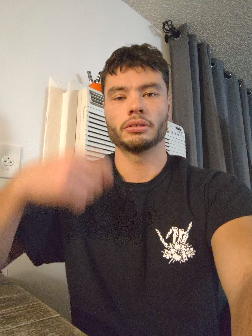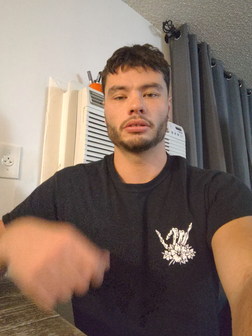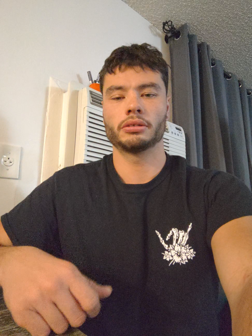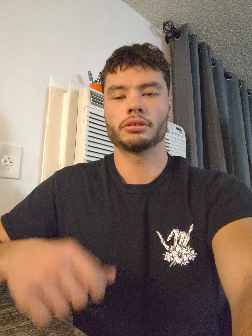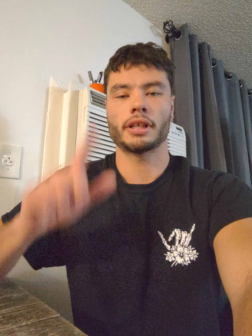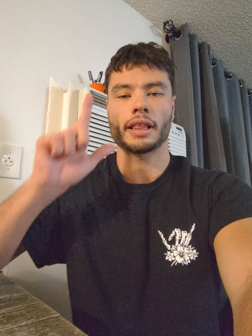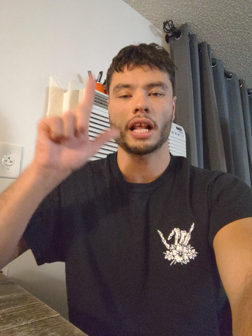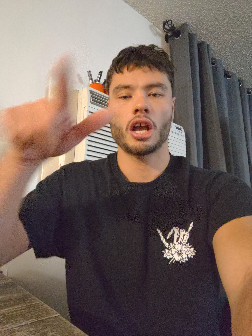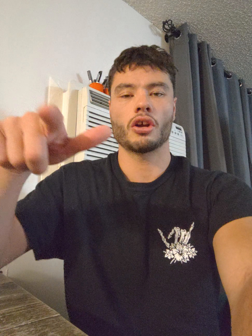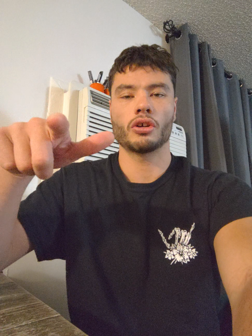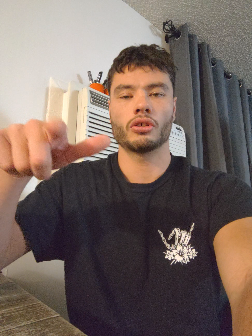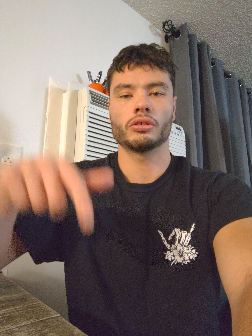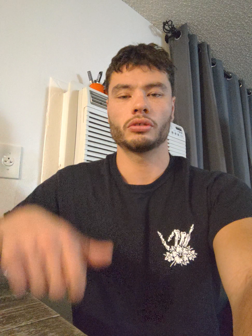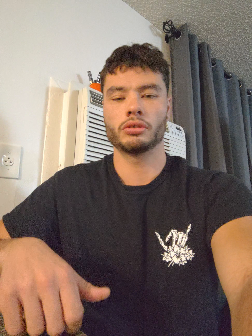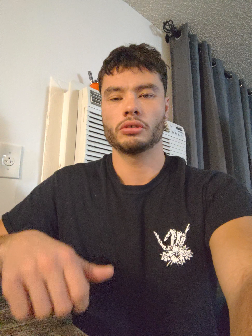later